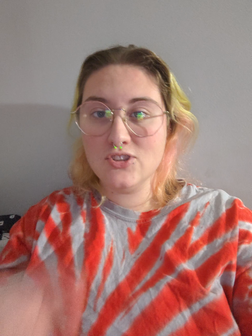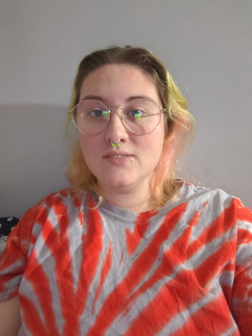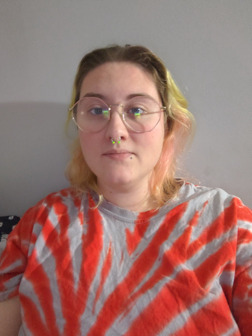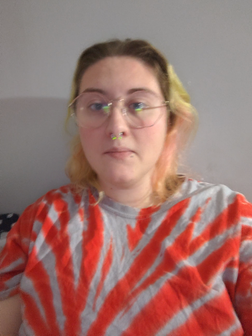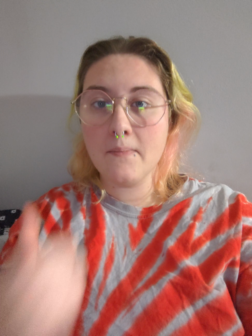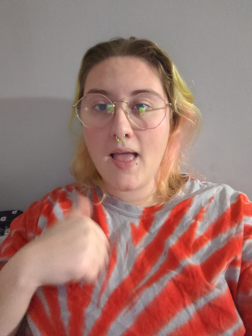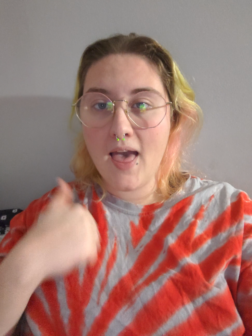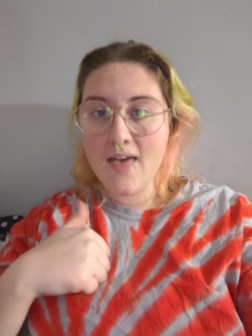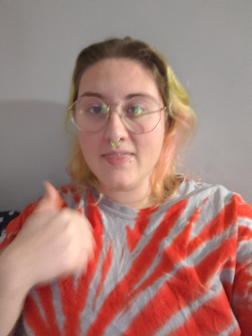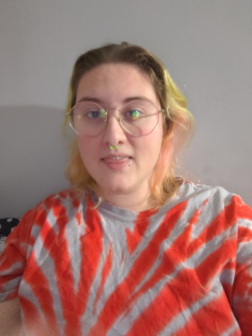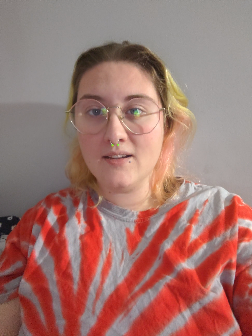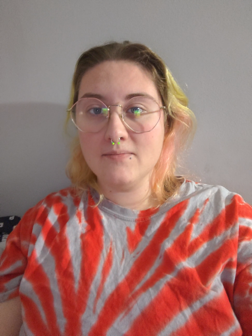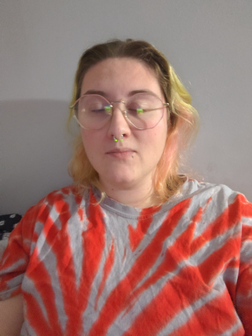bath